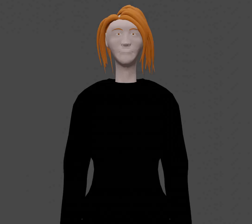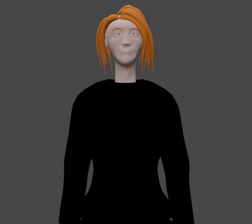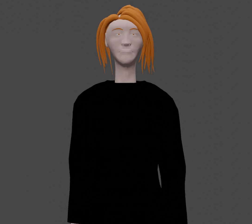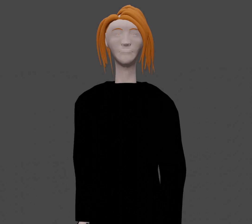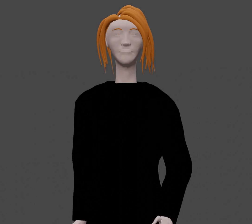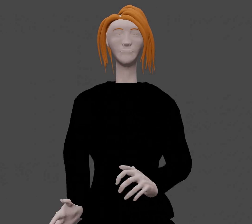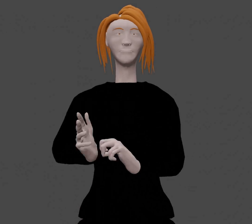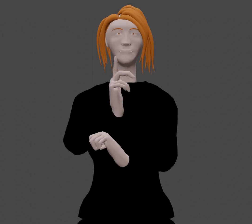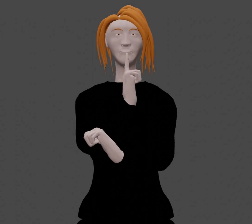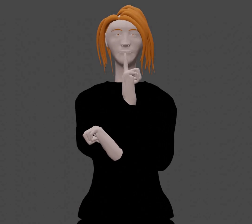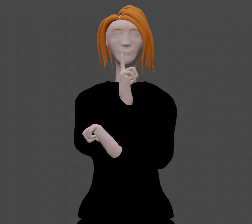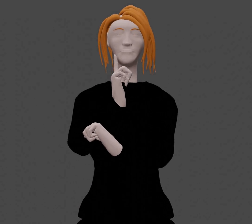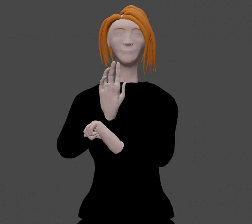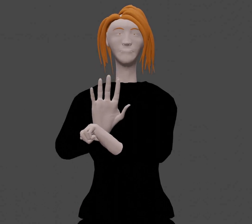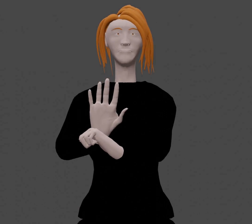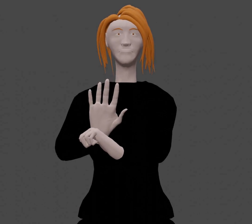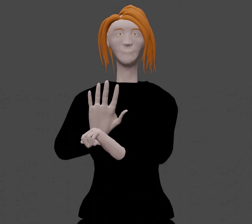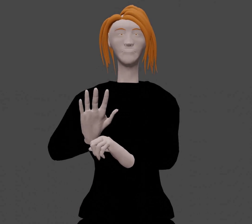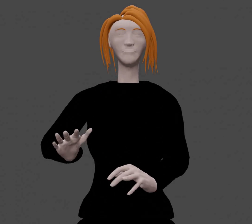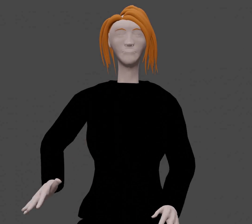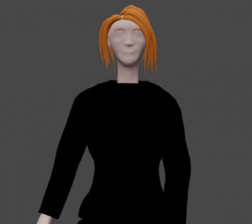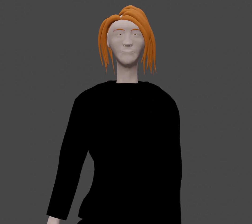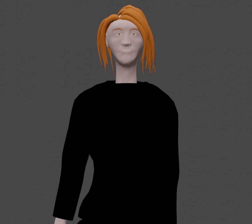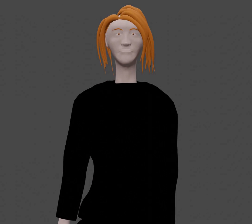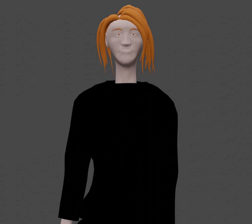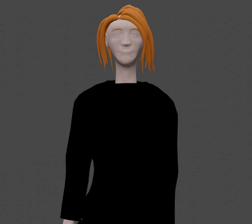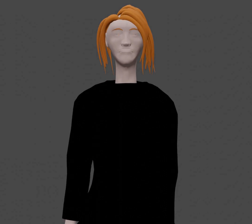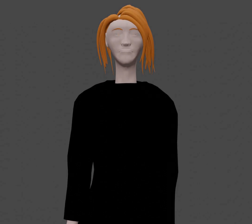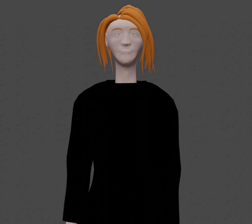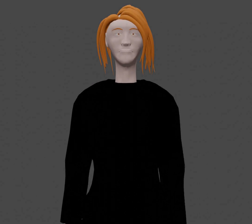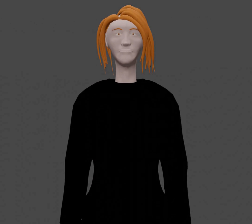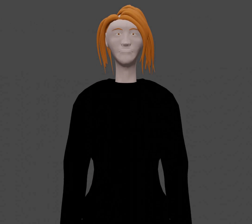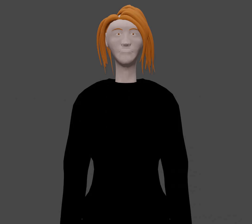Assurance